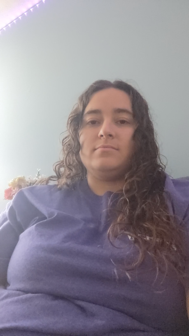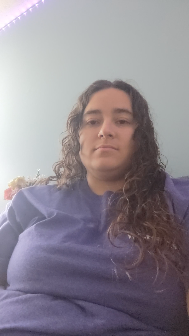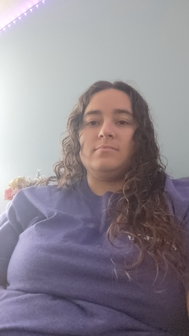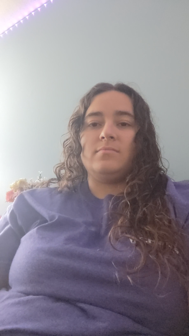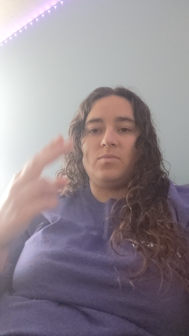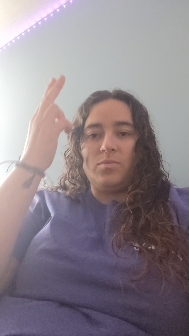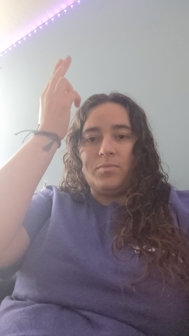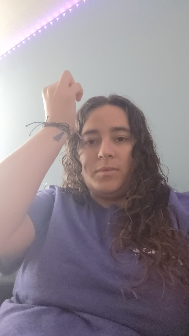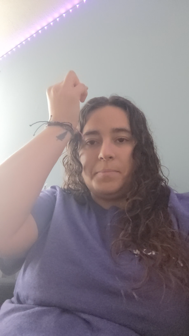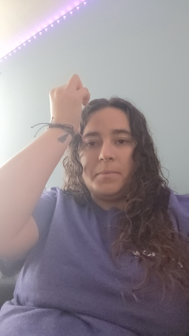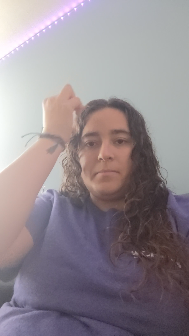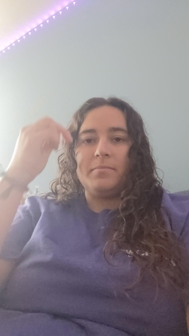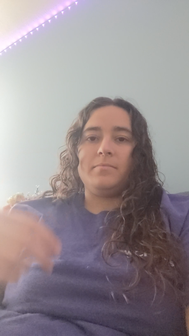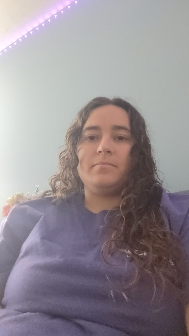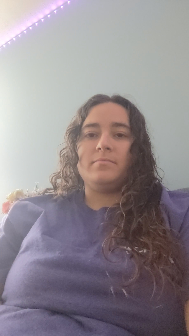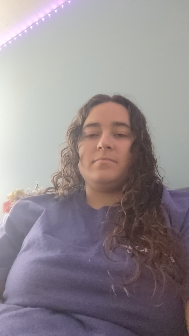rabbit